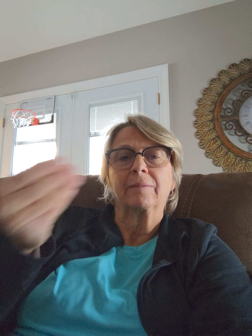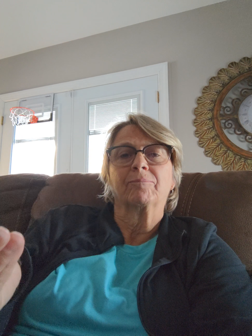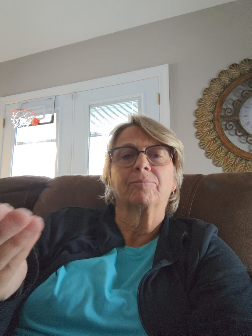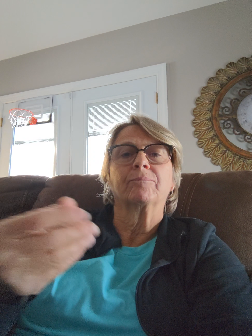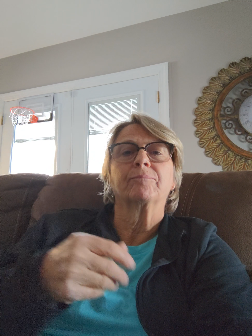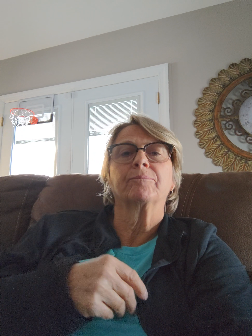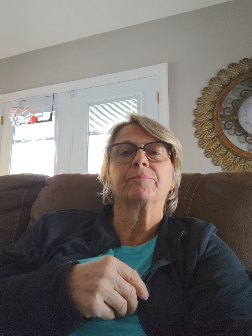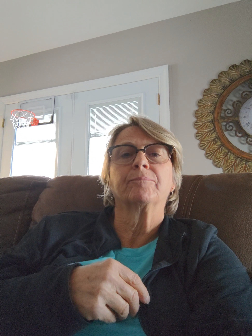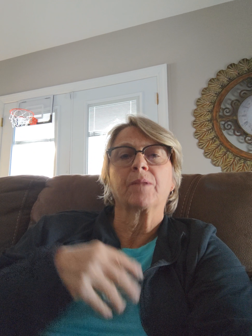give